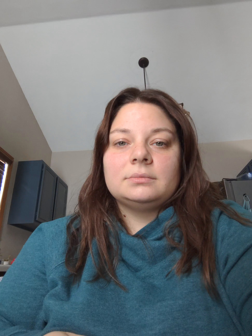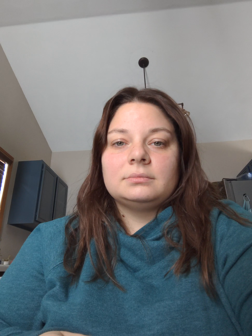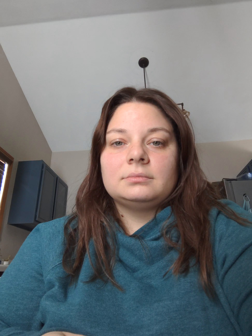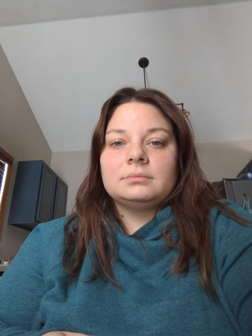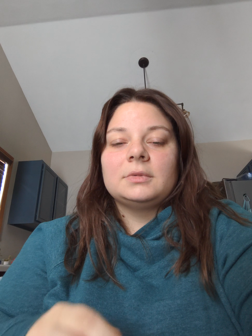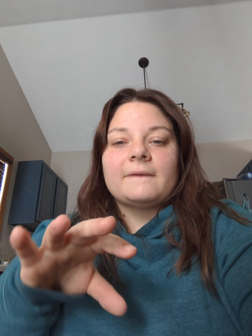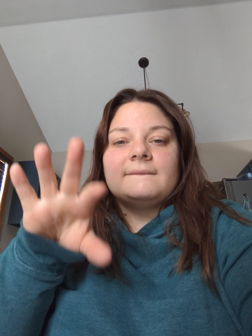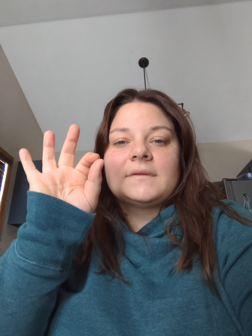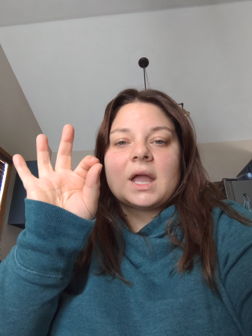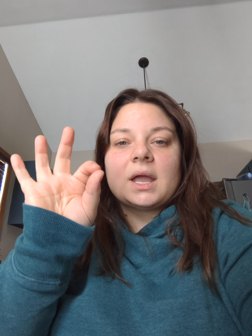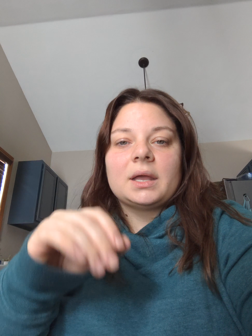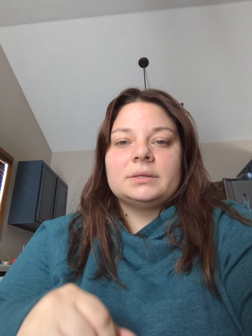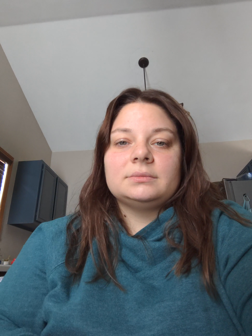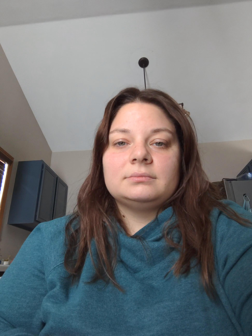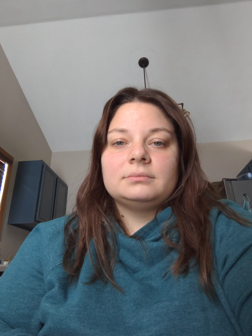find